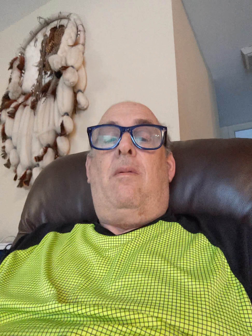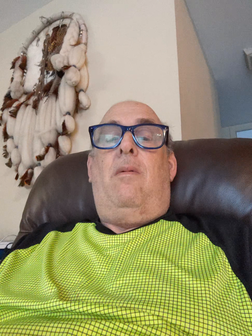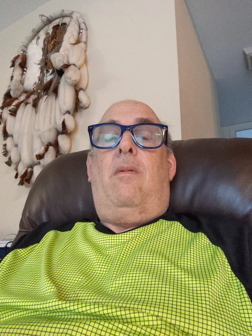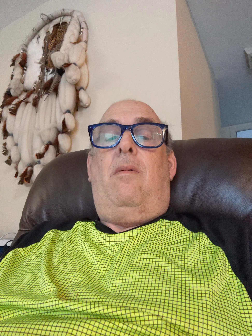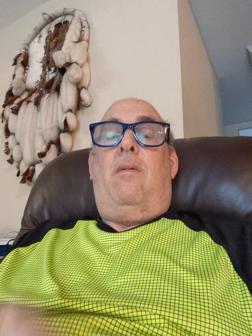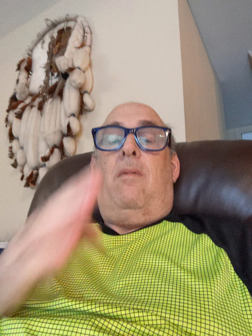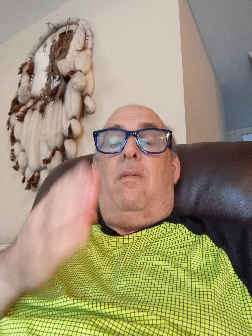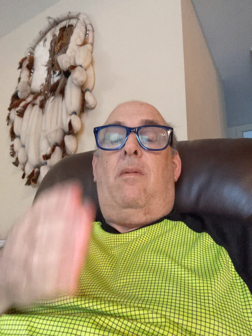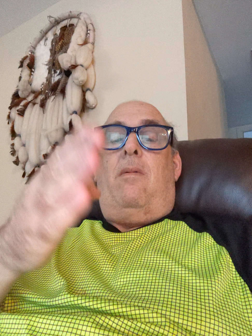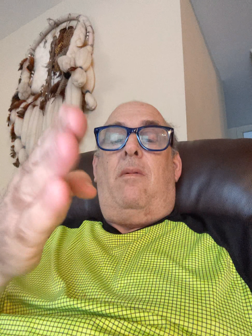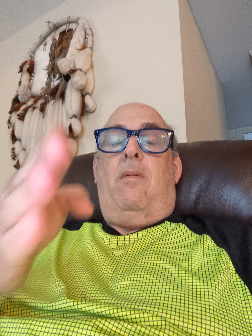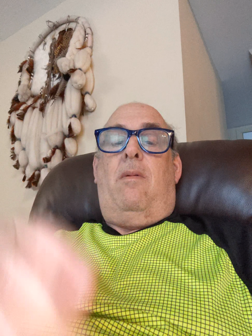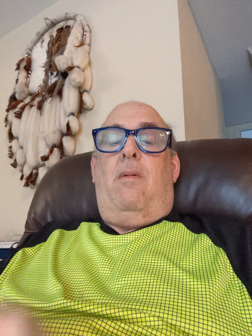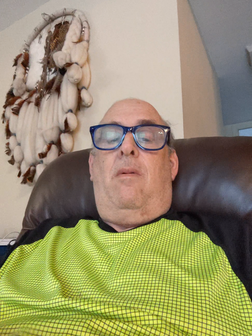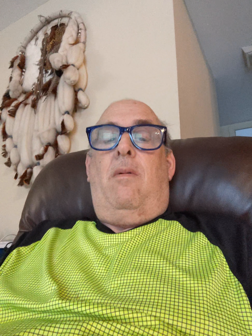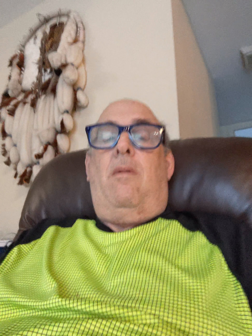boat